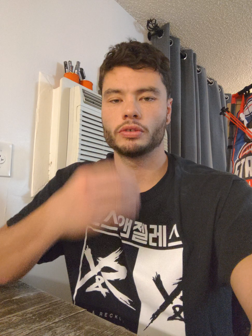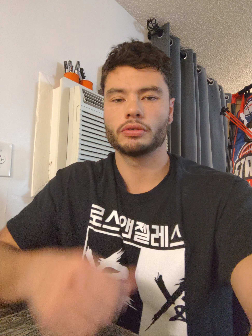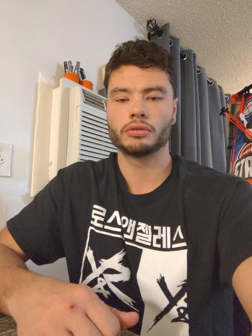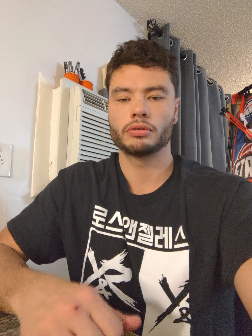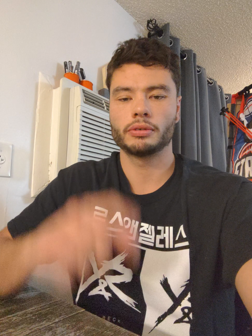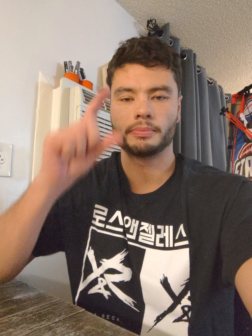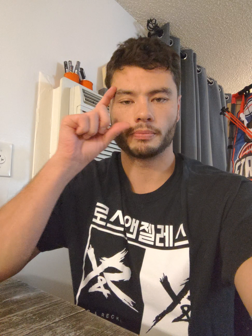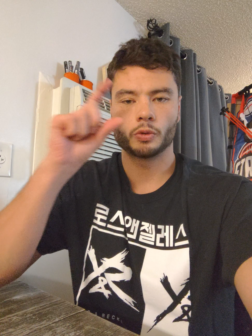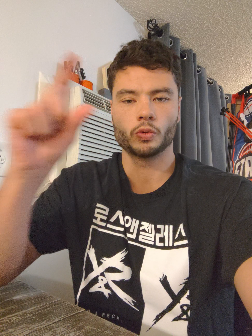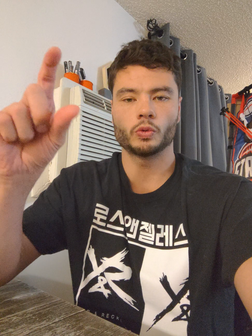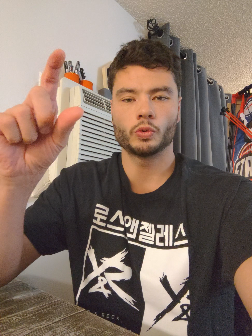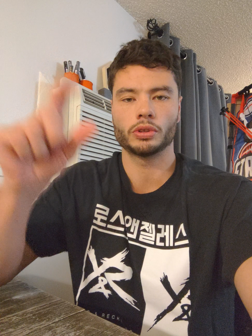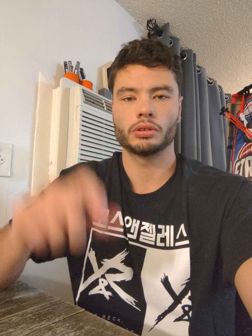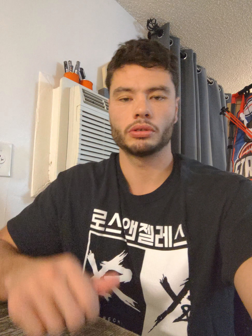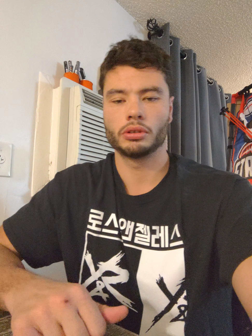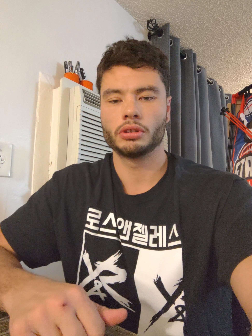moon